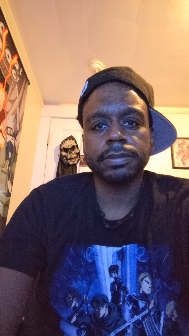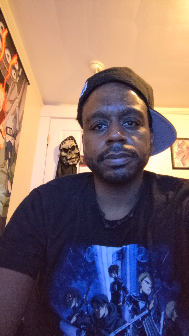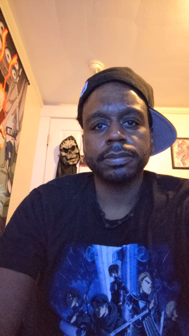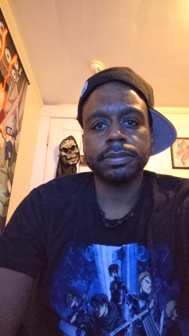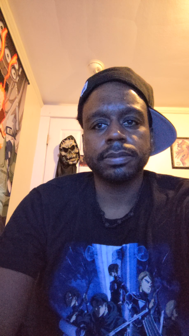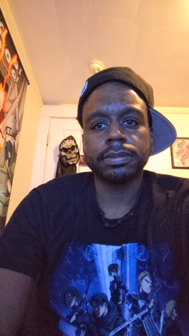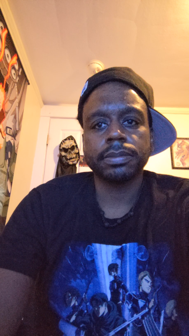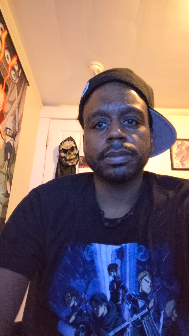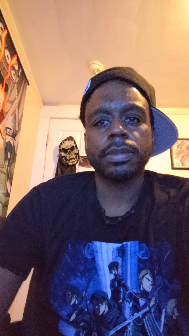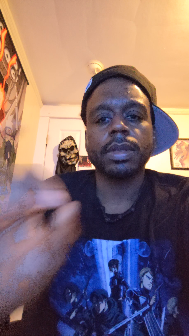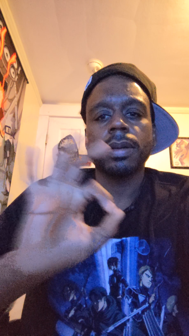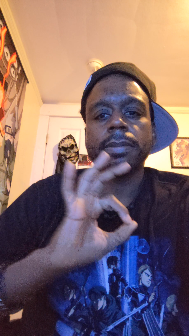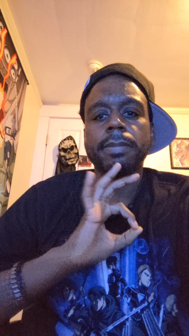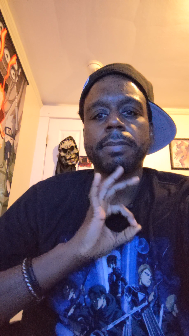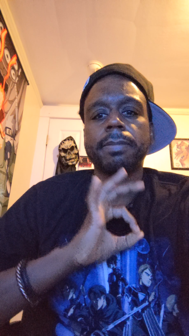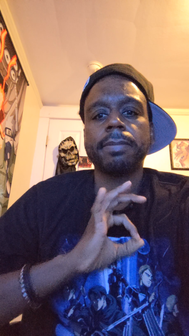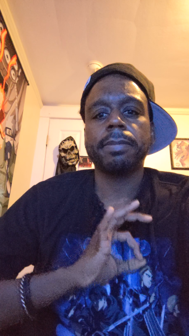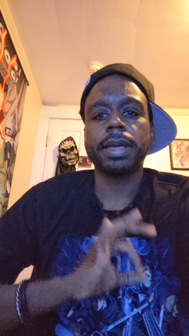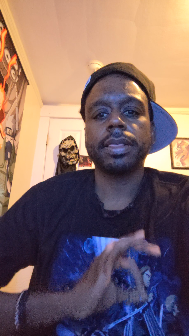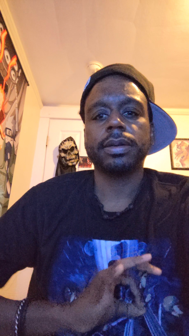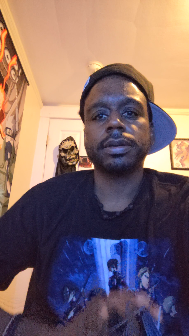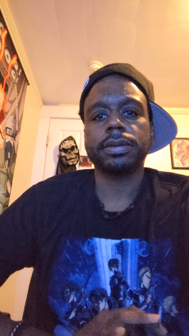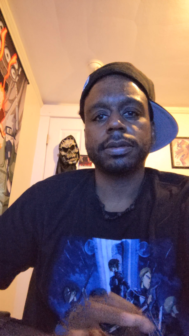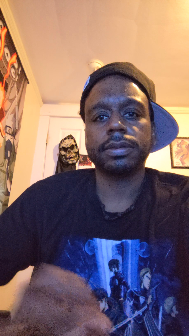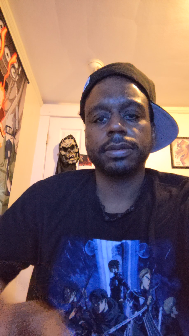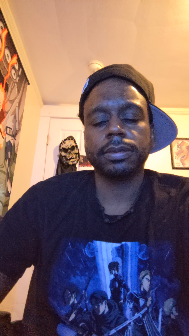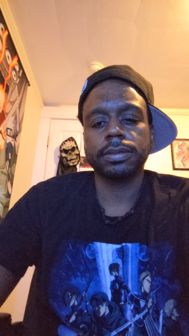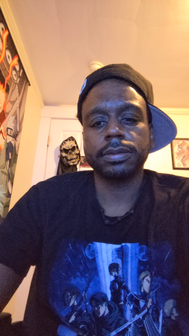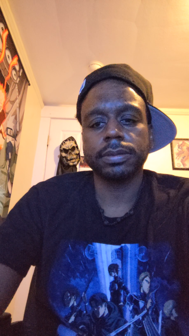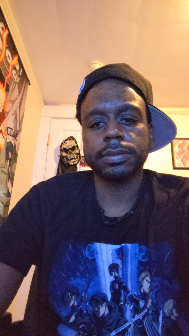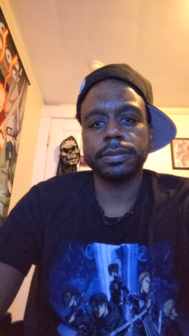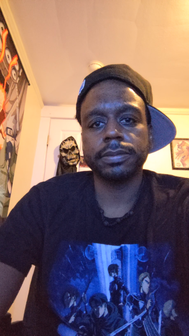button